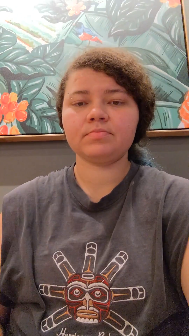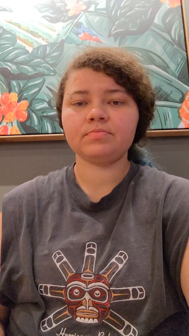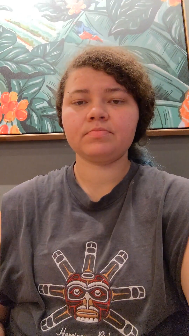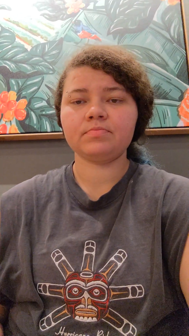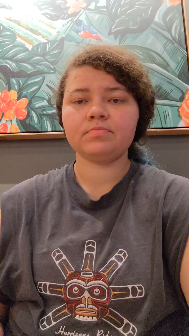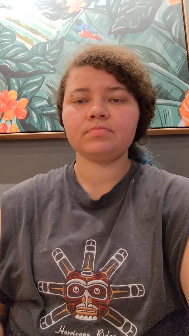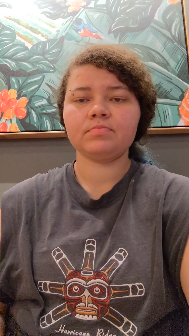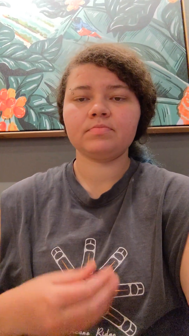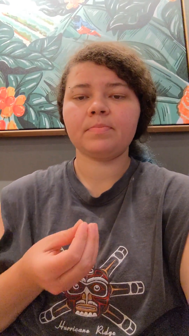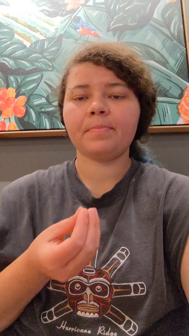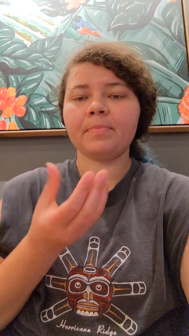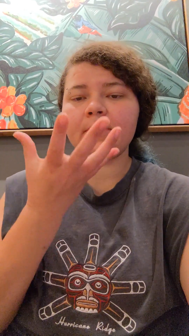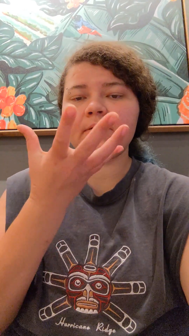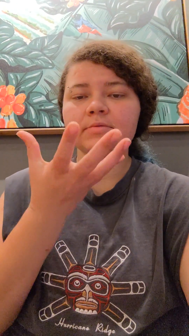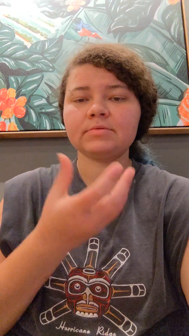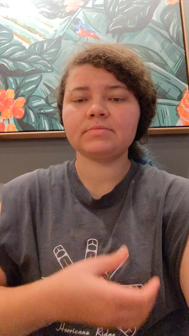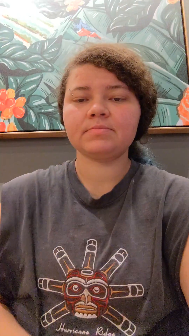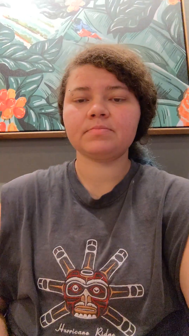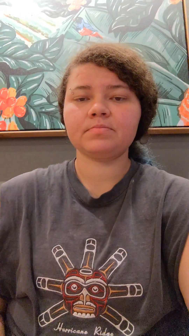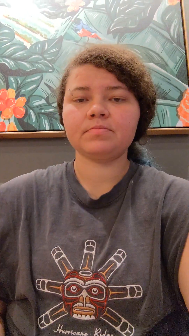plants